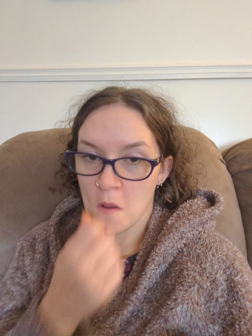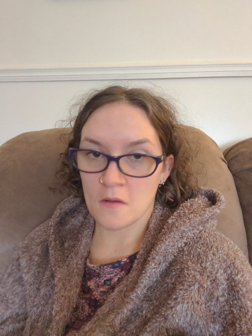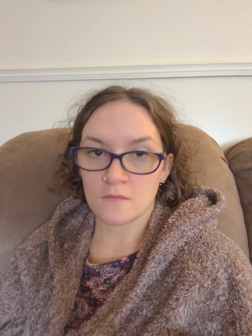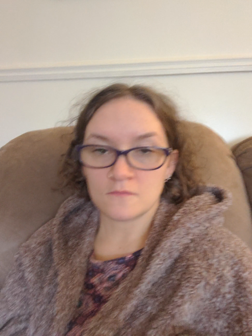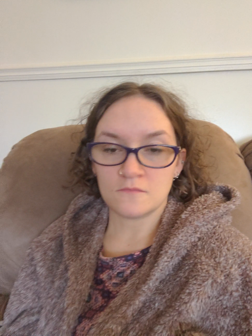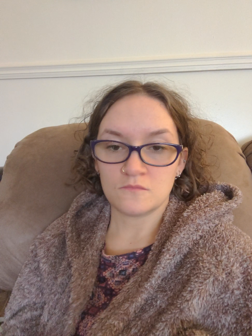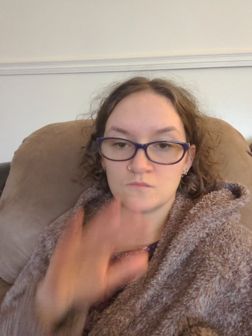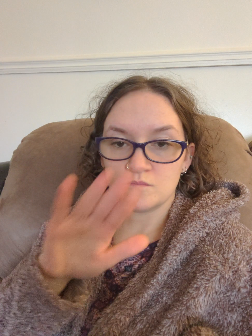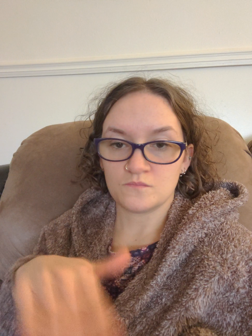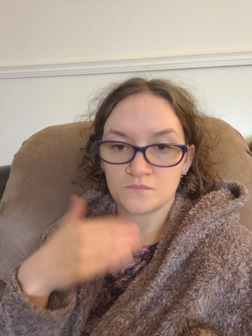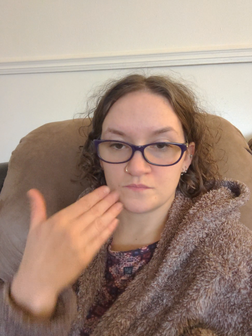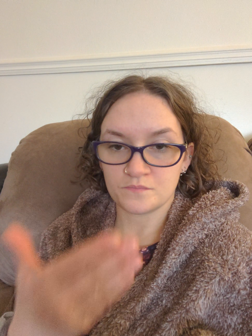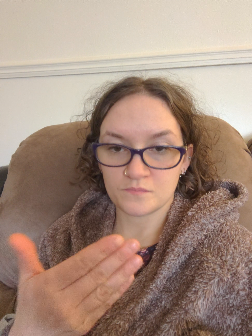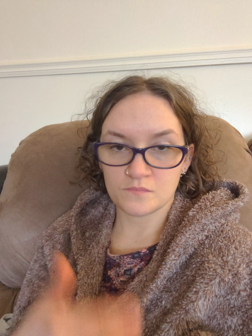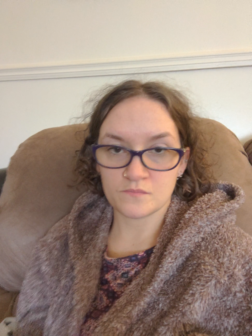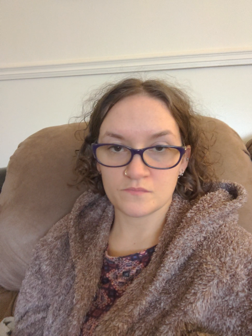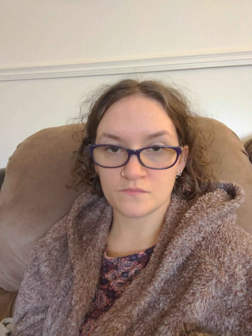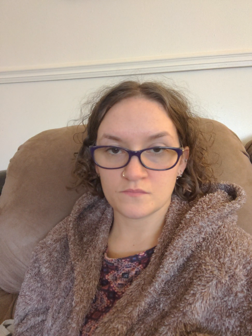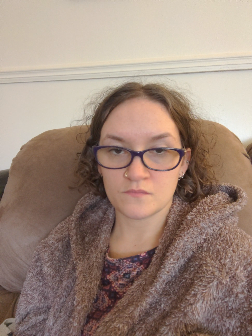all